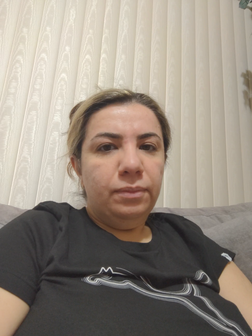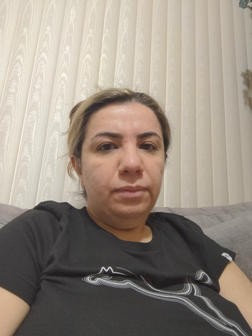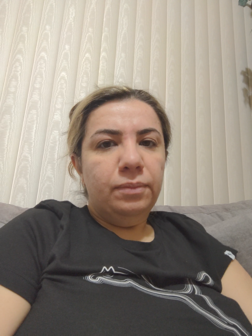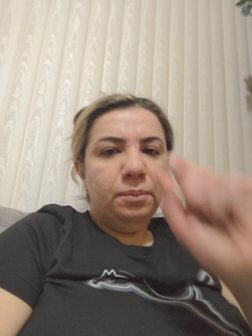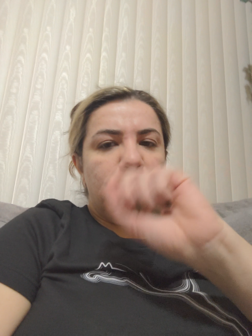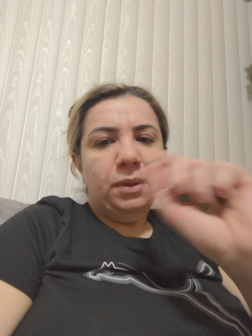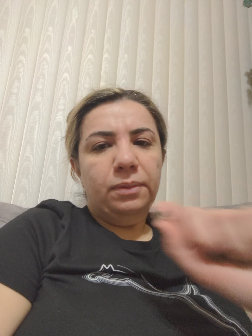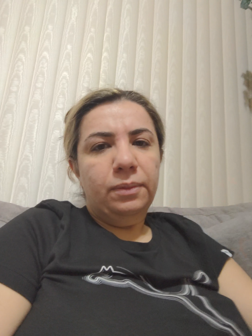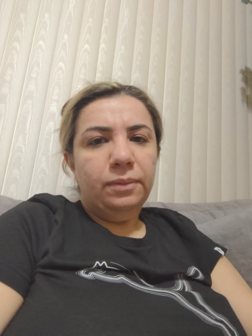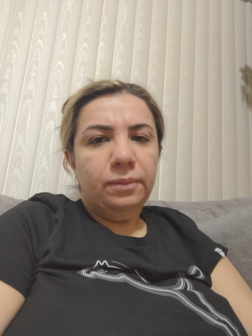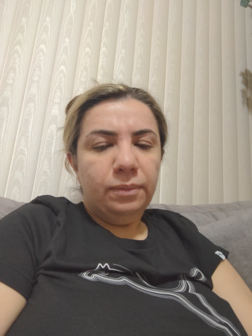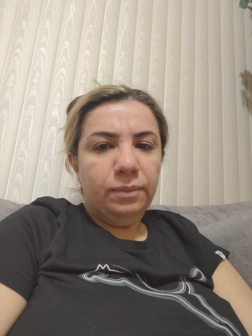pen